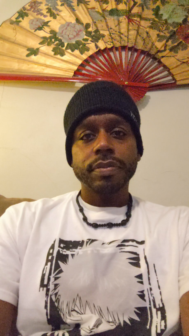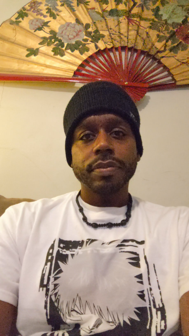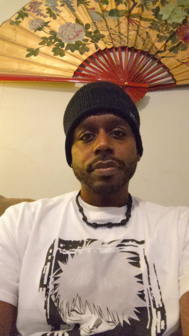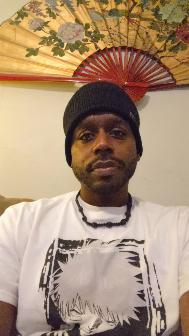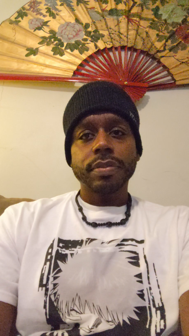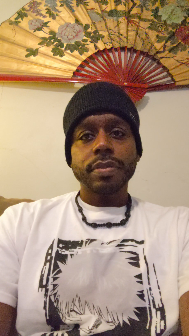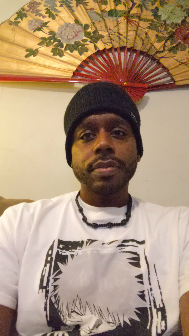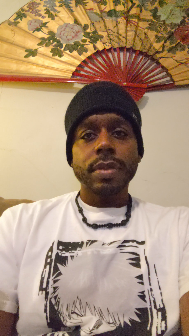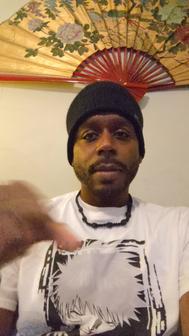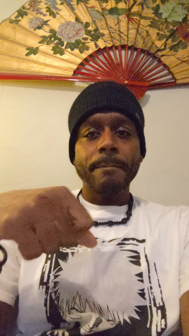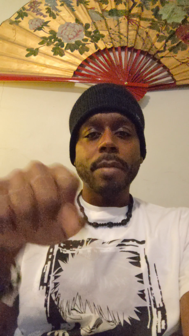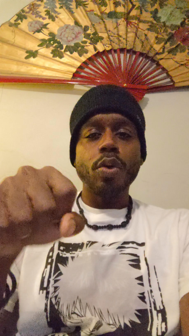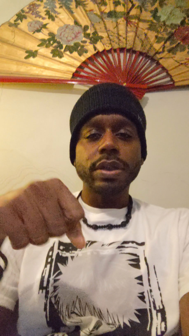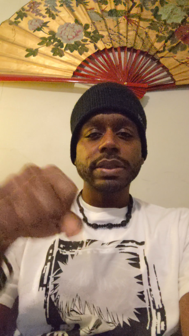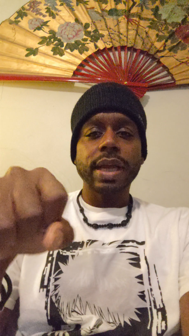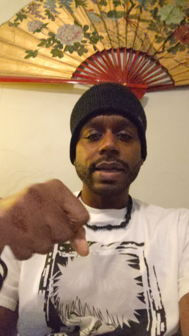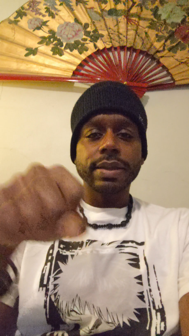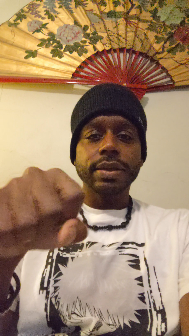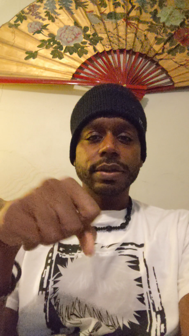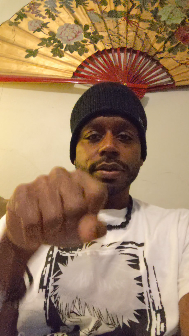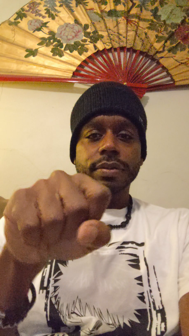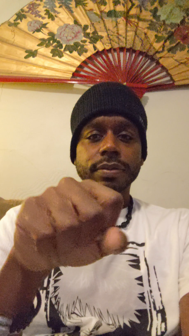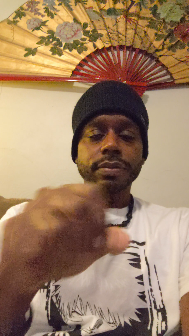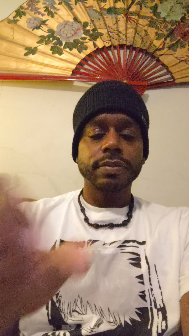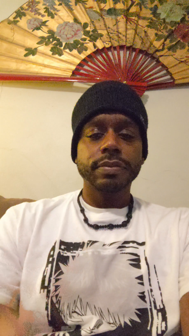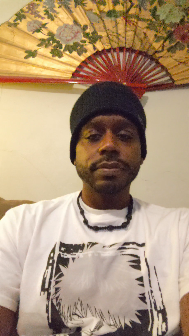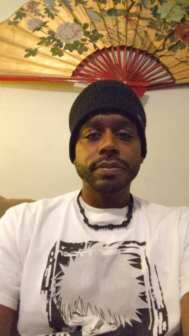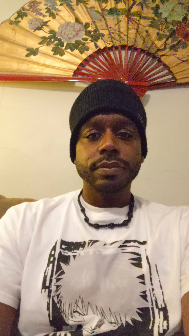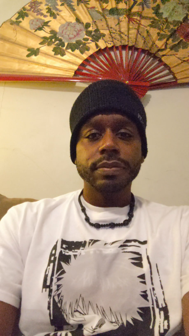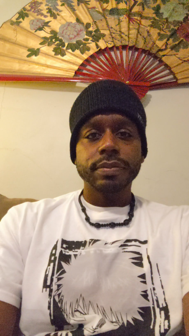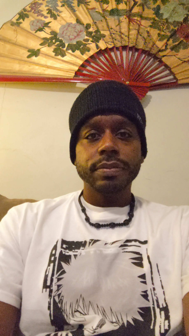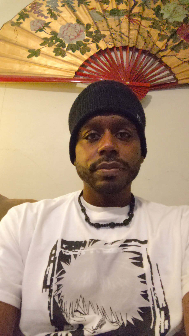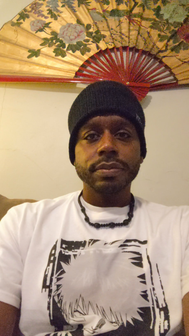motorcycle